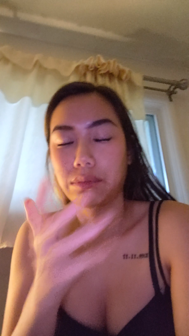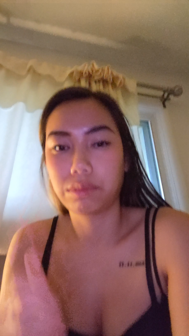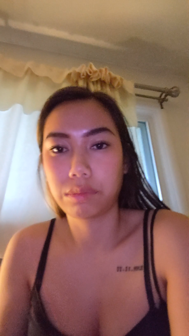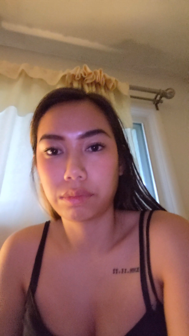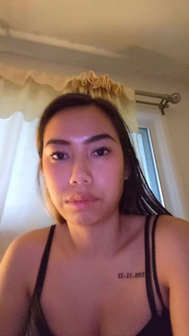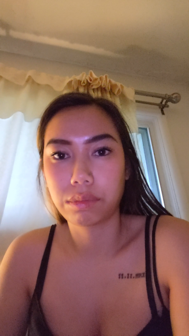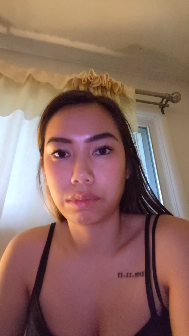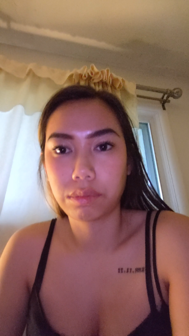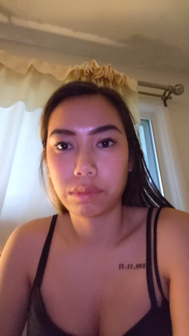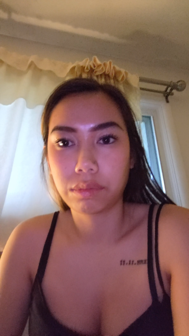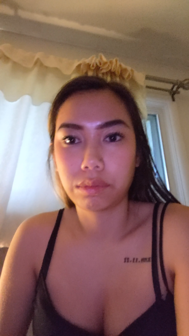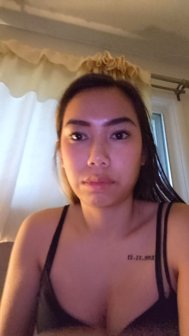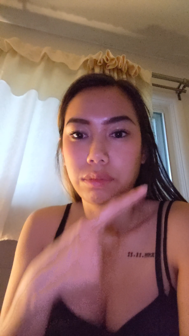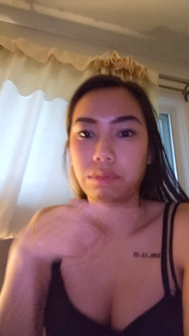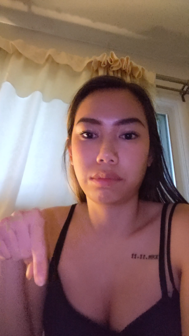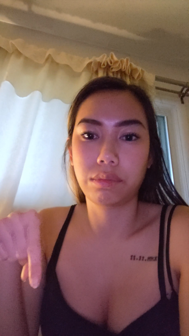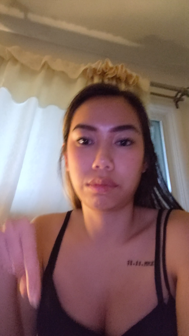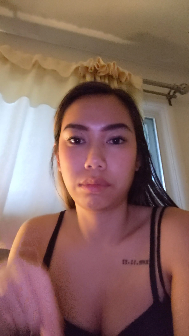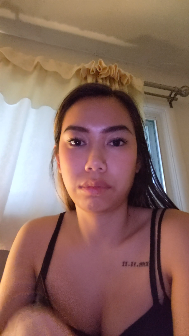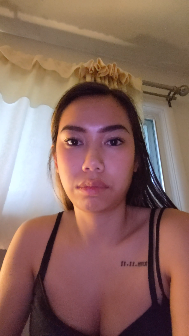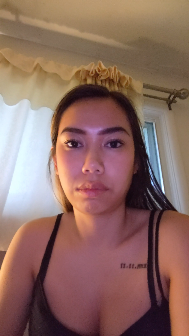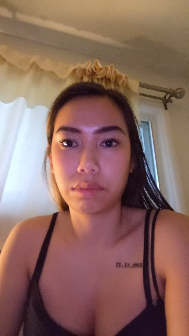cut